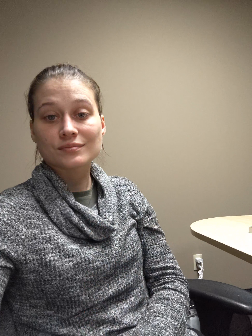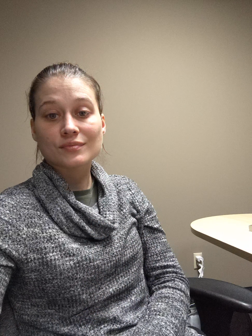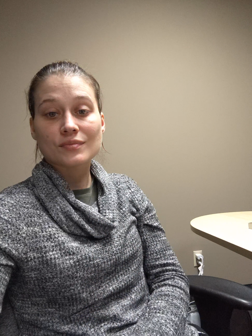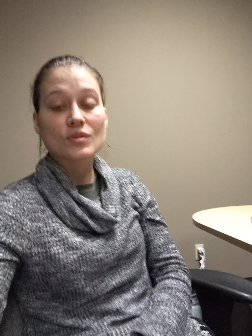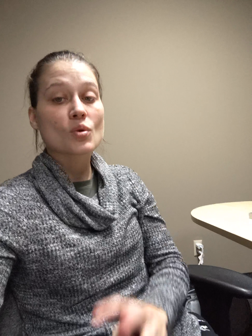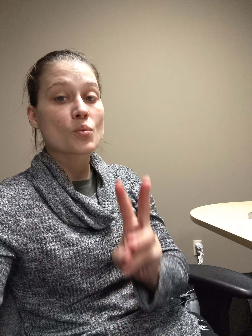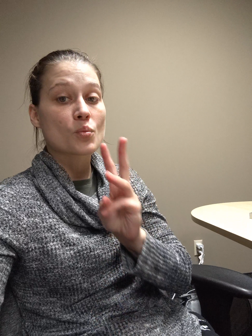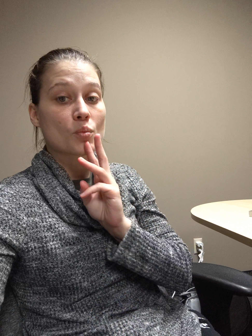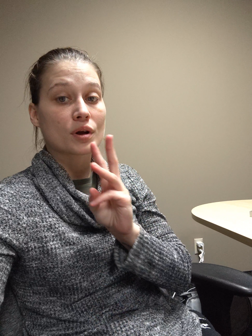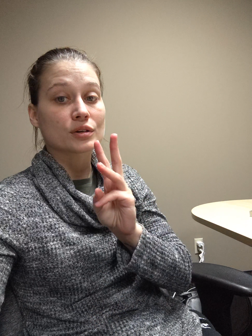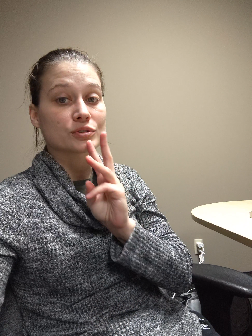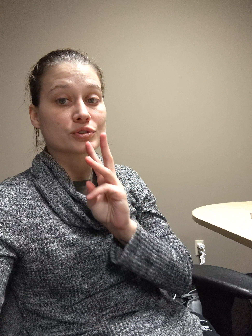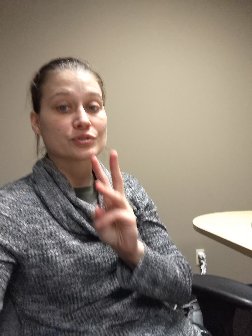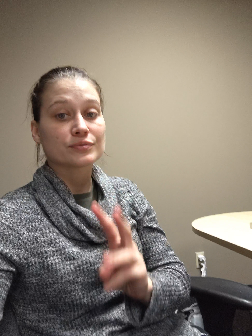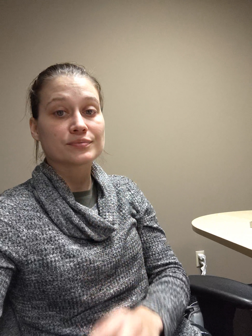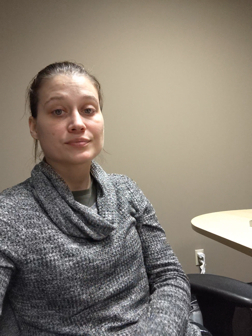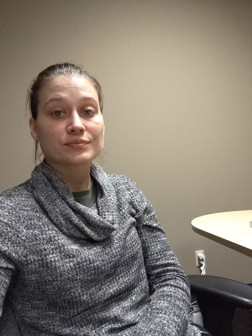water